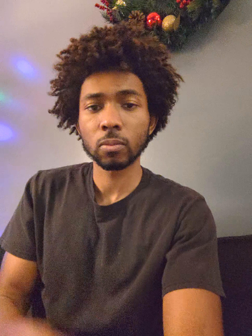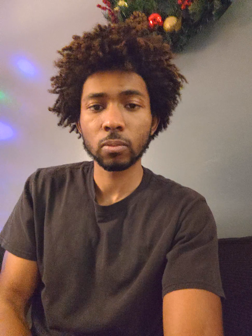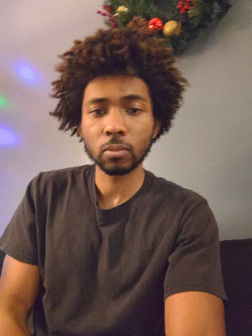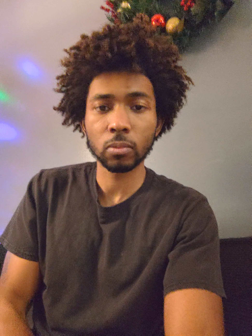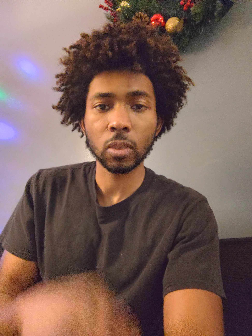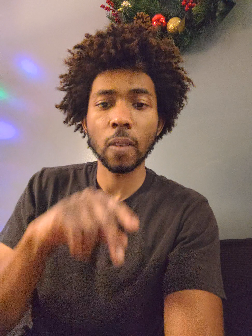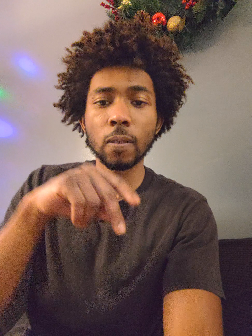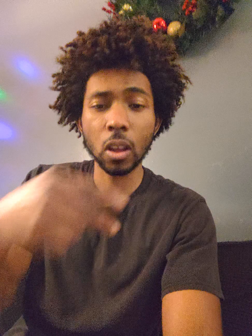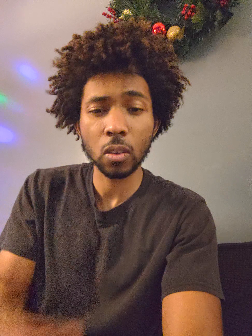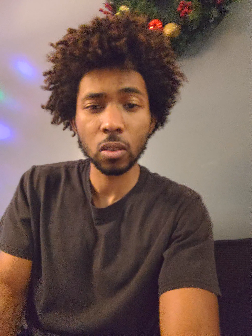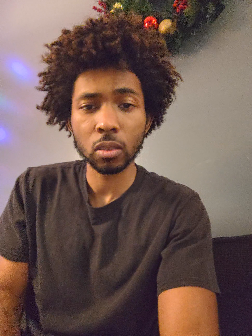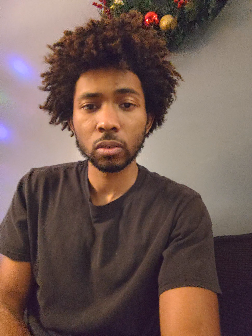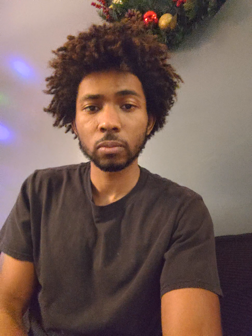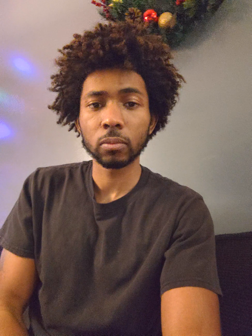fall